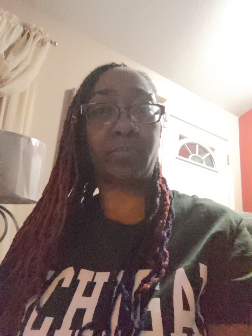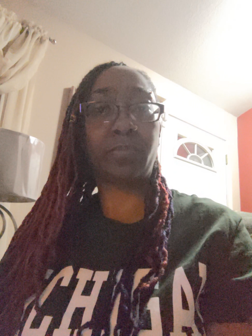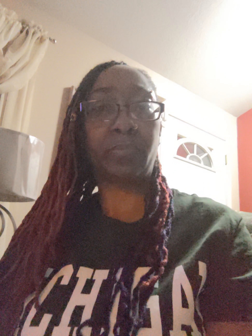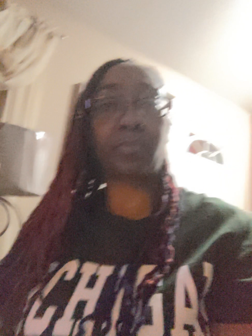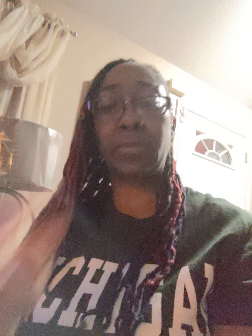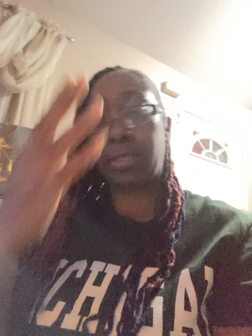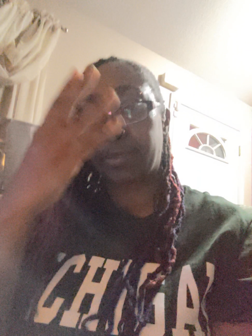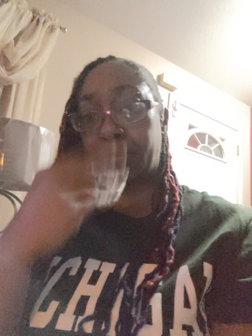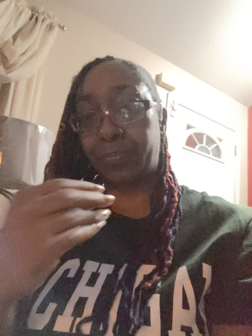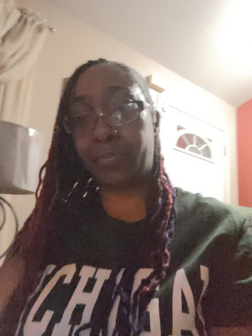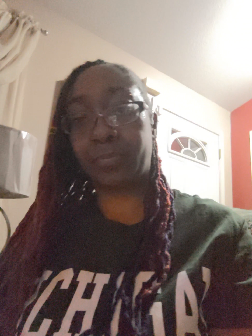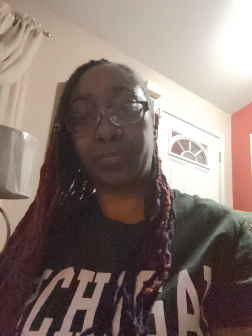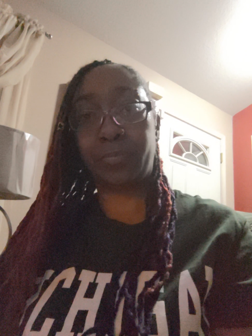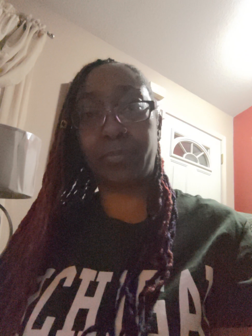sleep